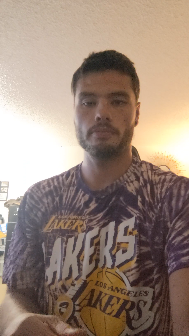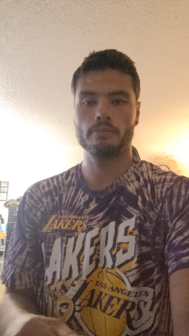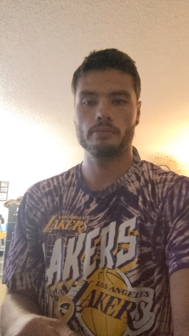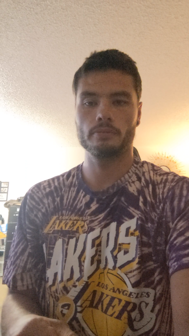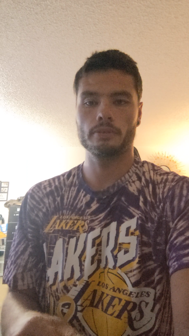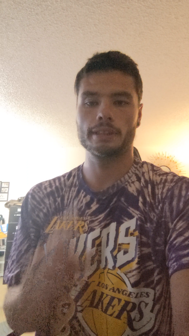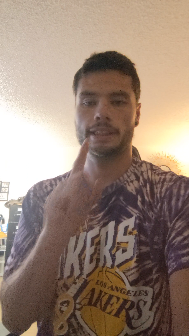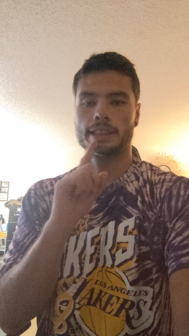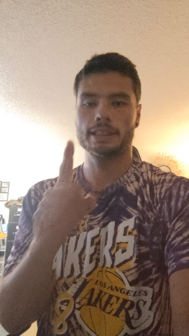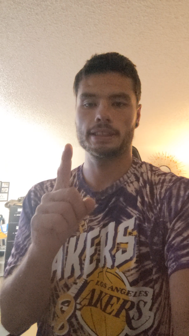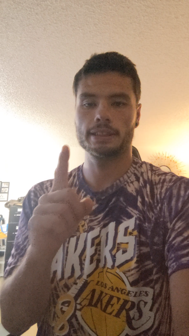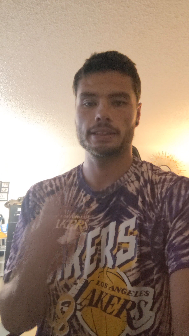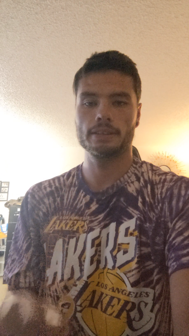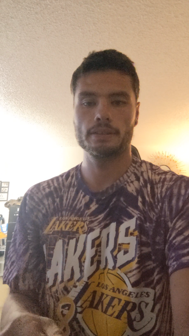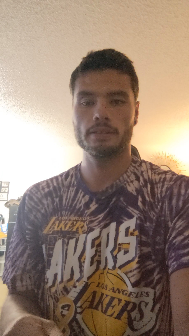is